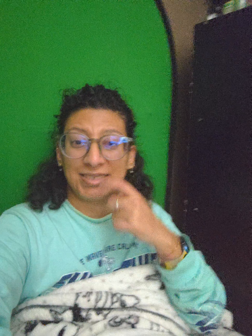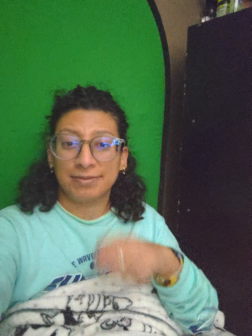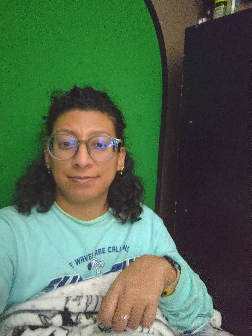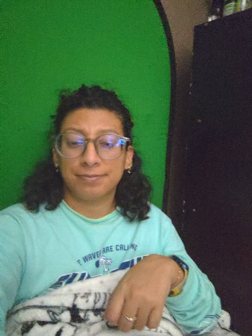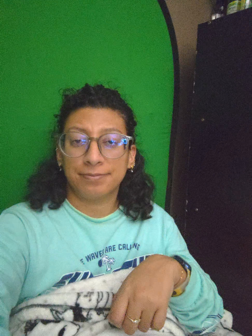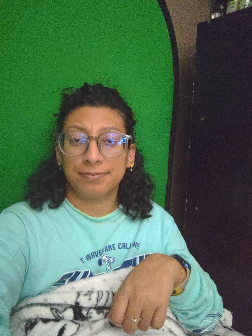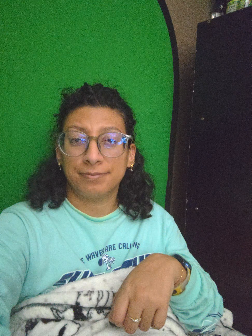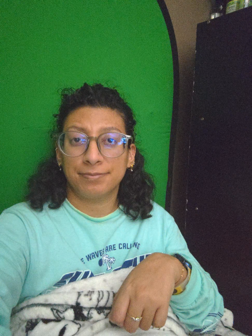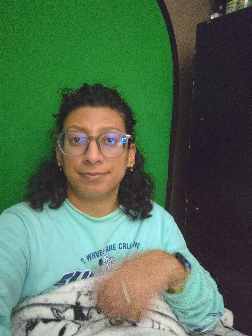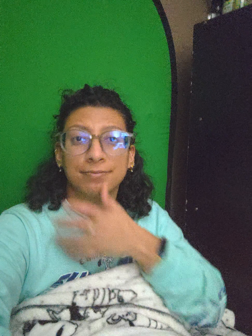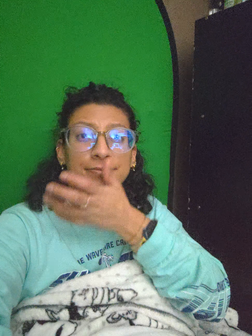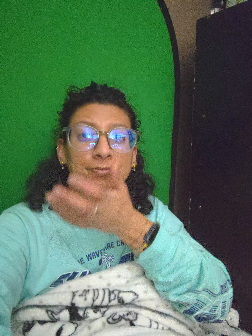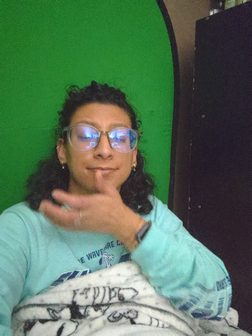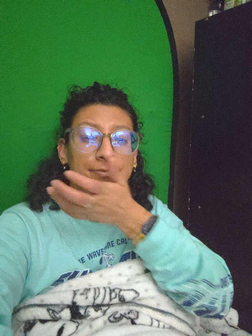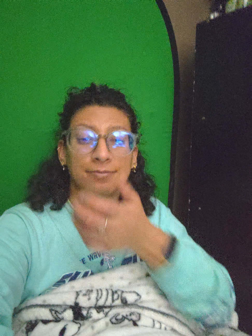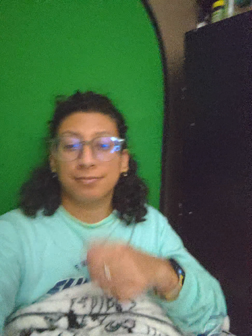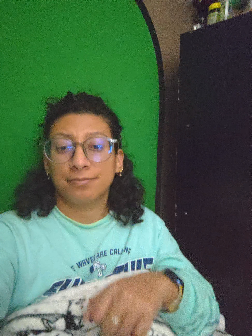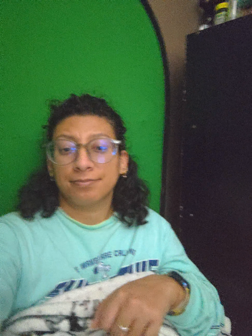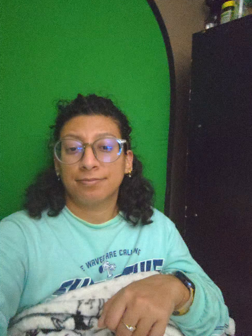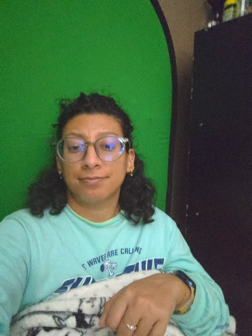grass